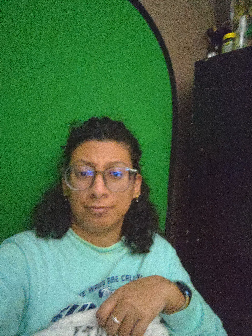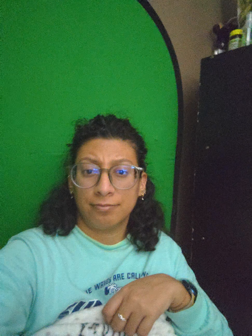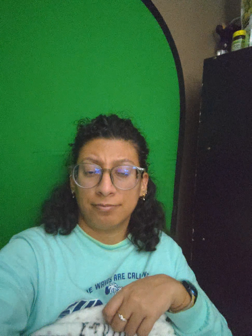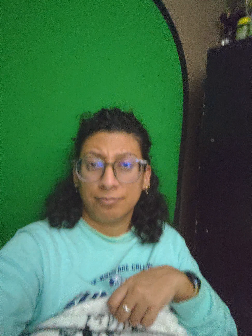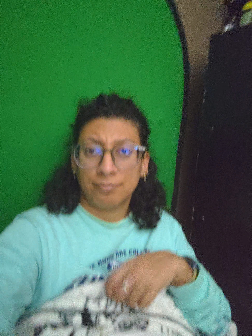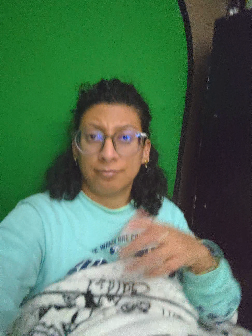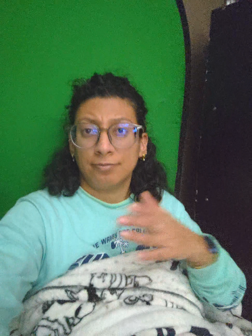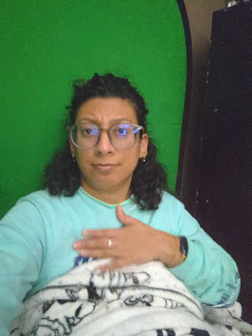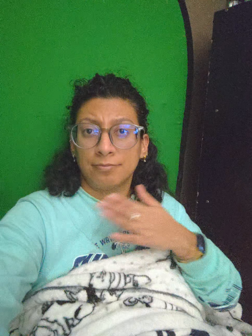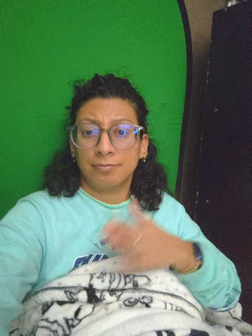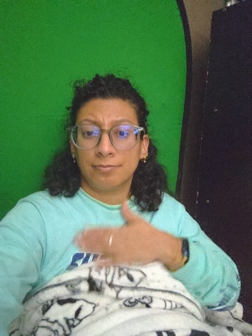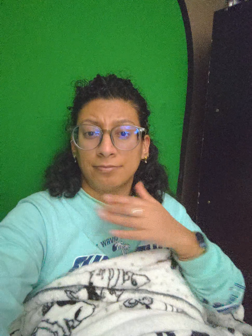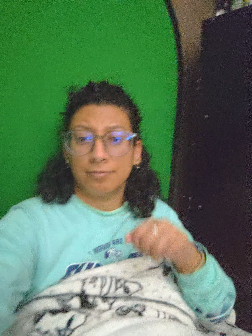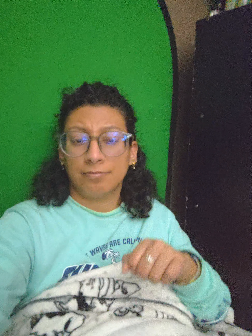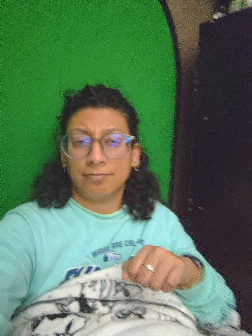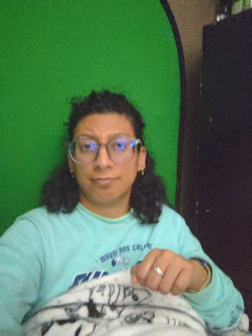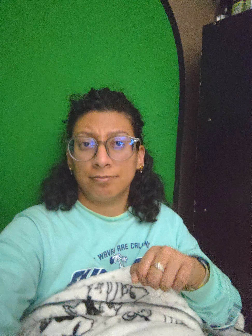happy